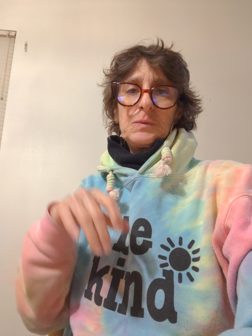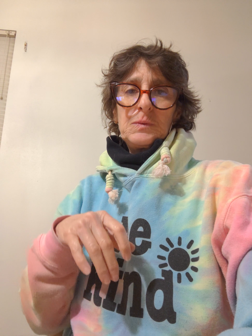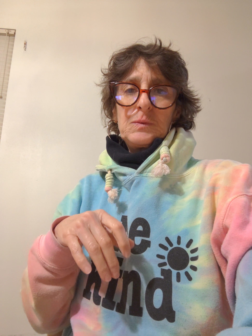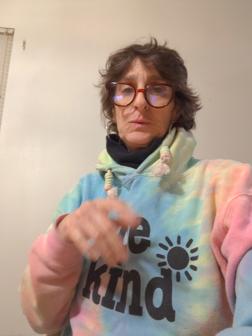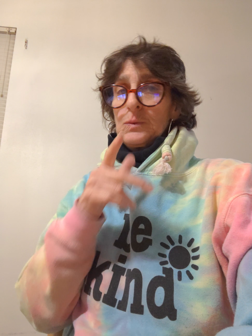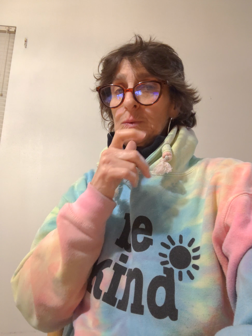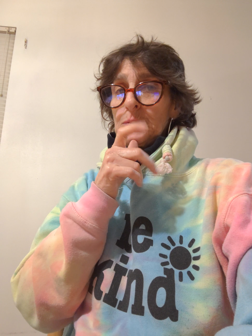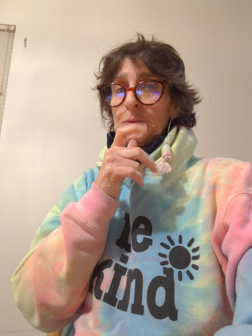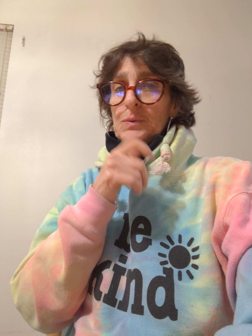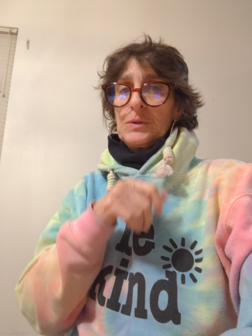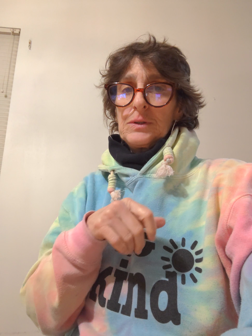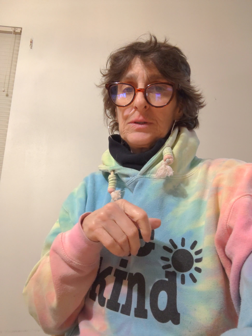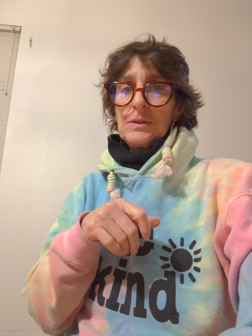who